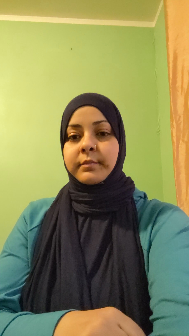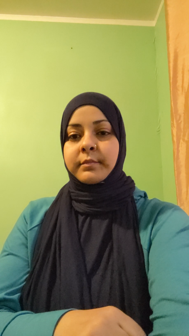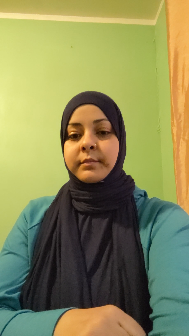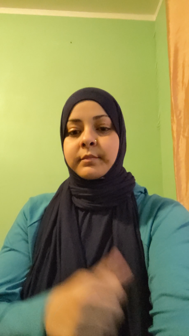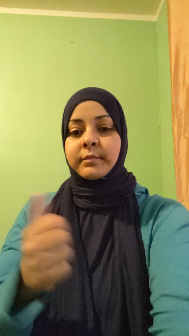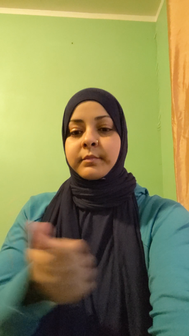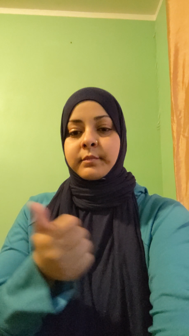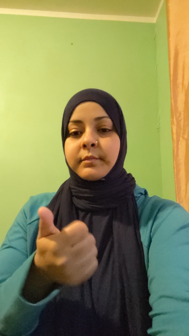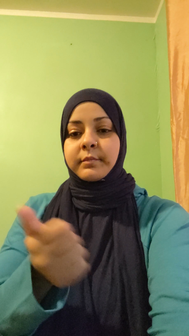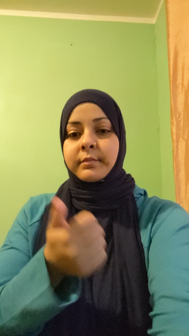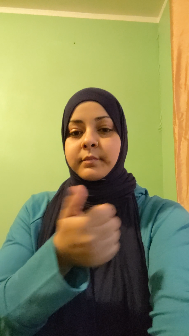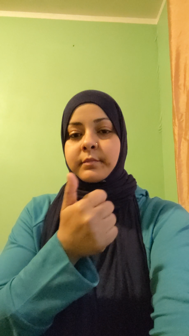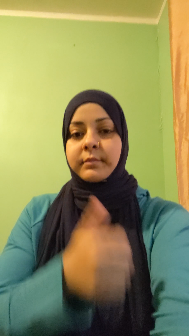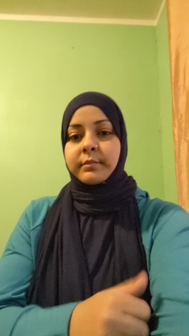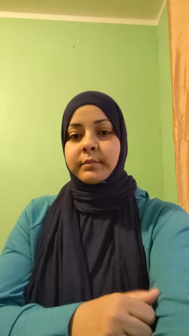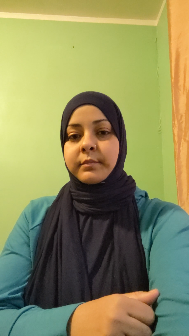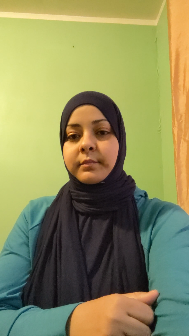chase